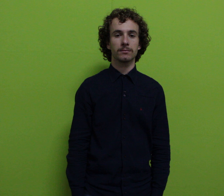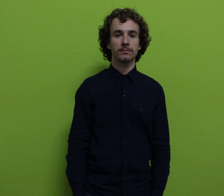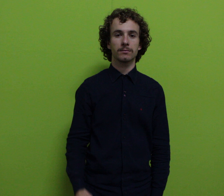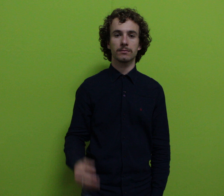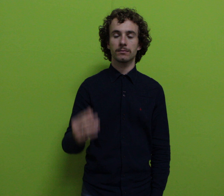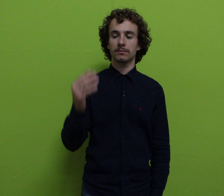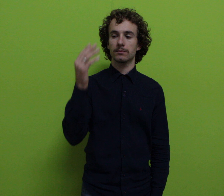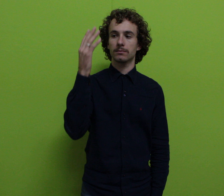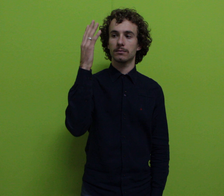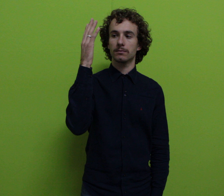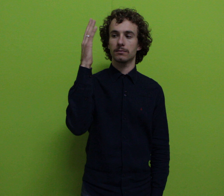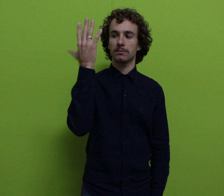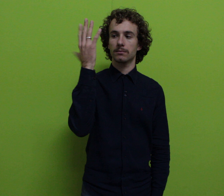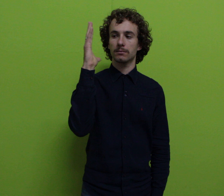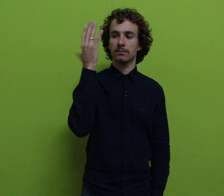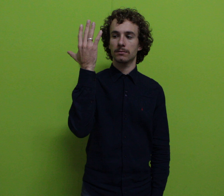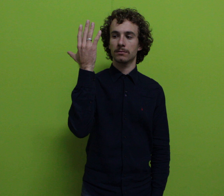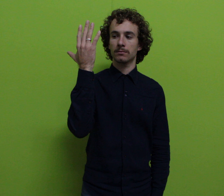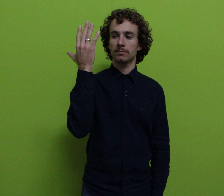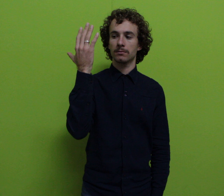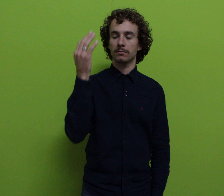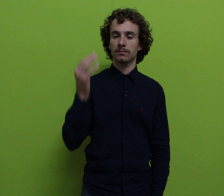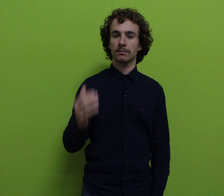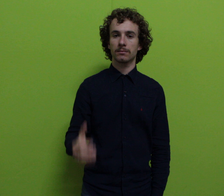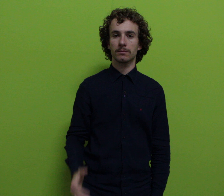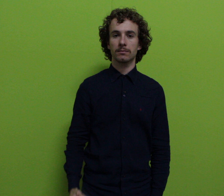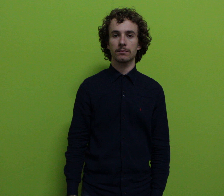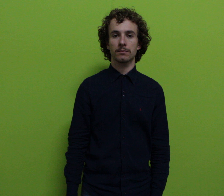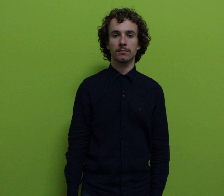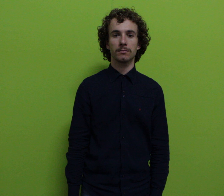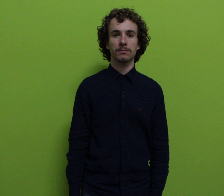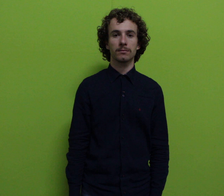espelho